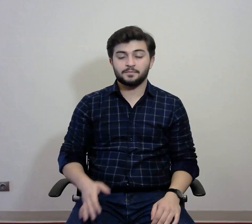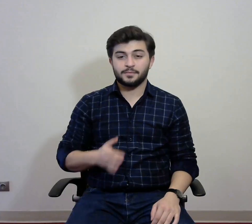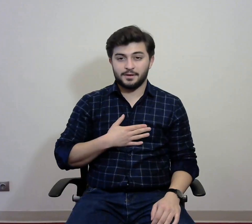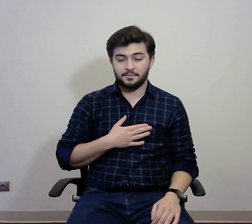mən